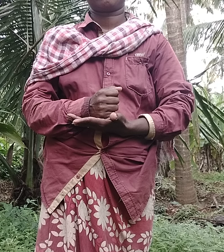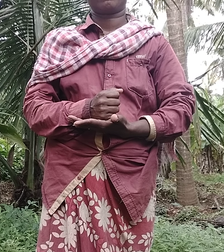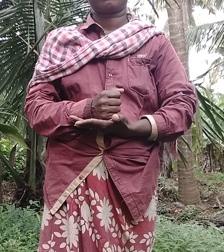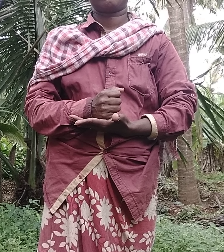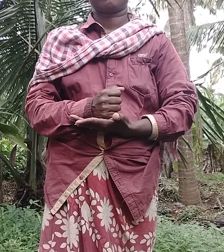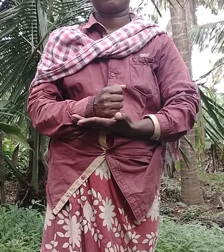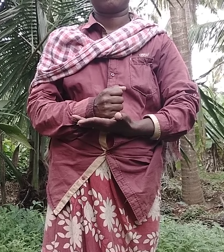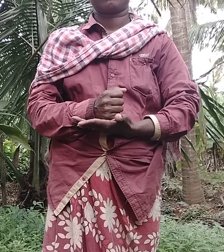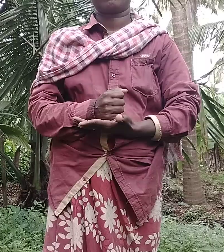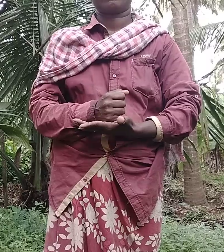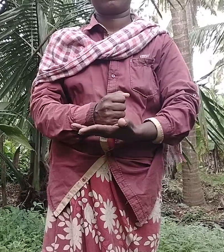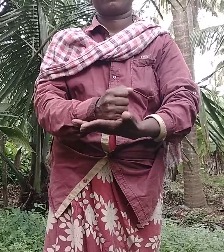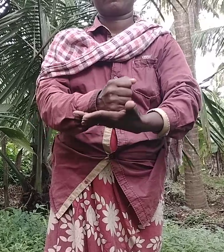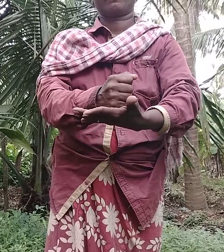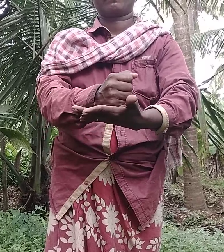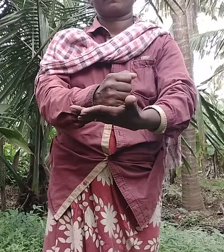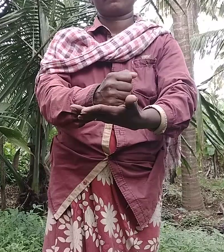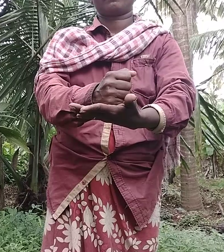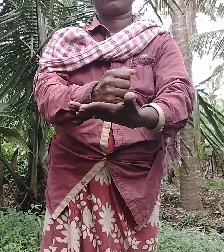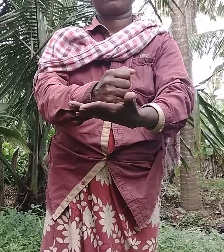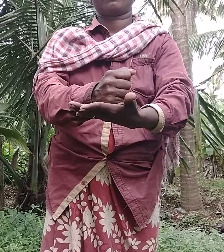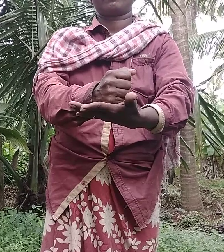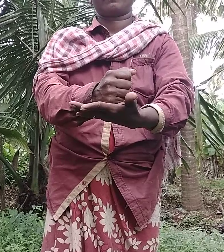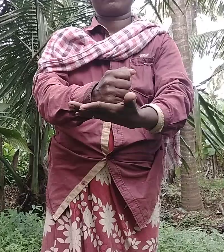Help